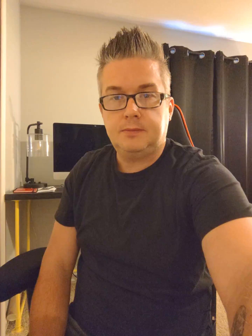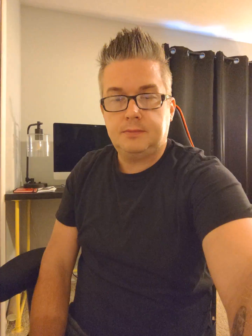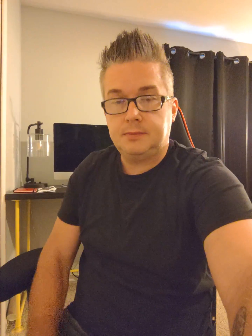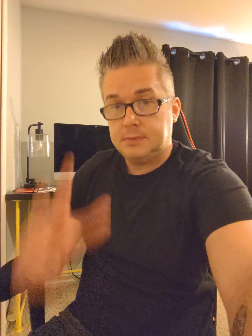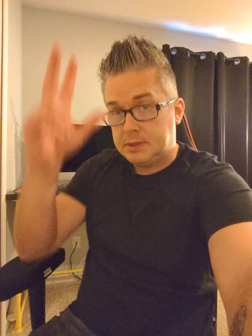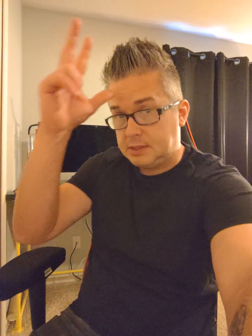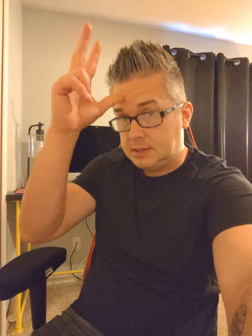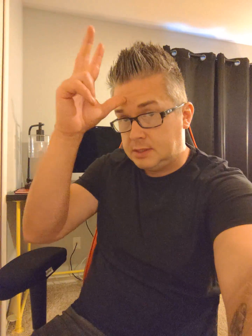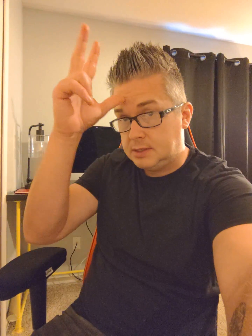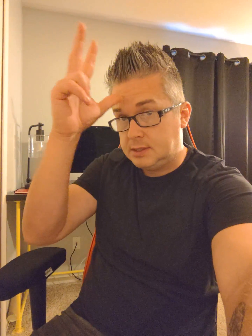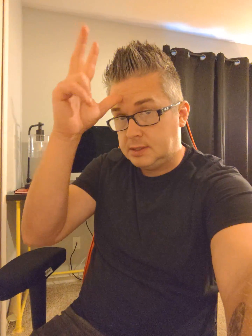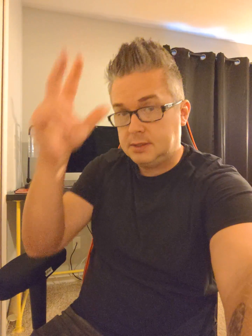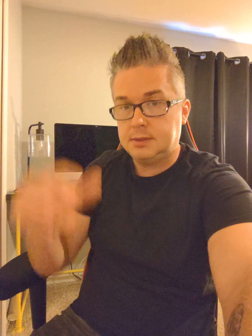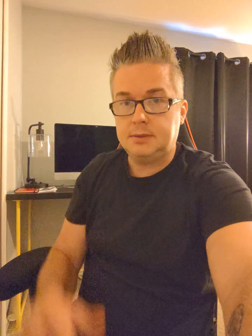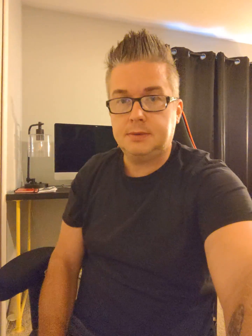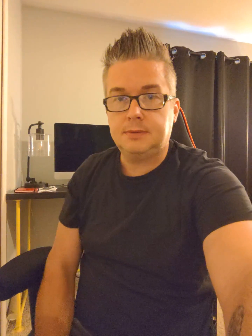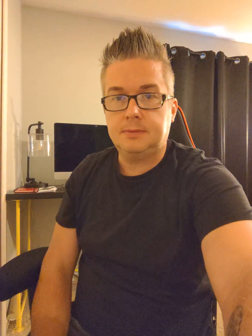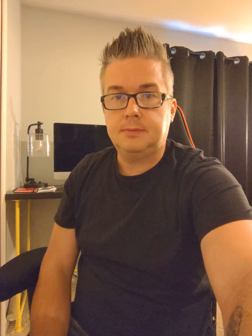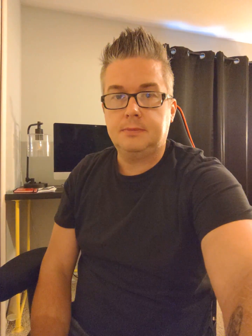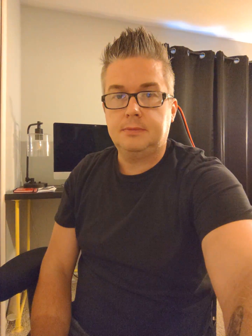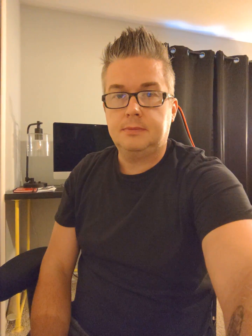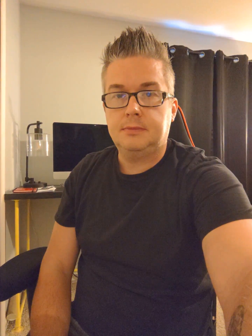rooster